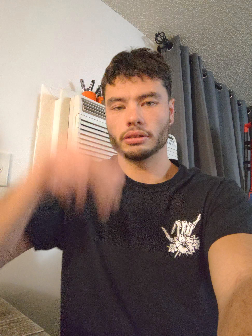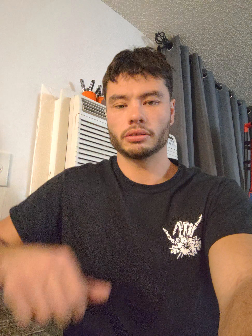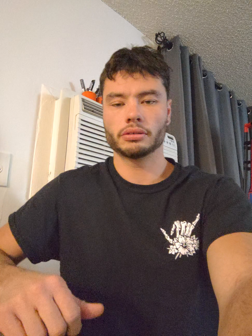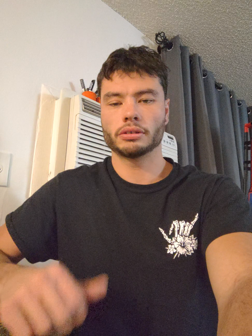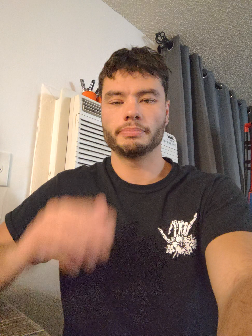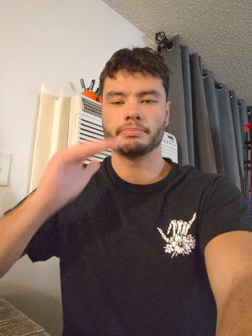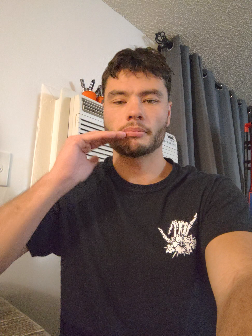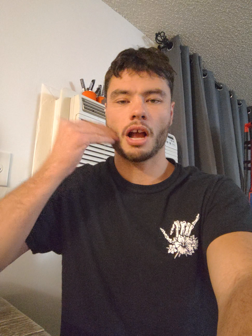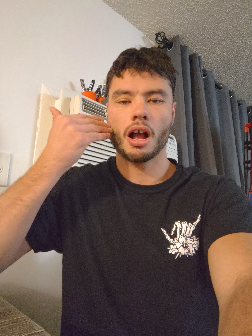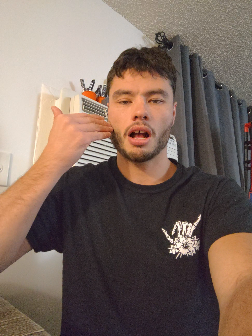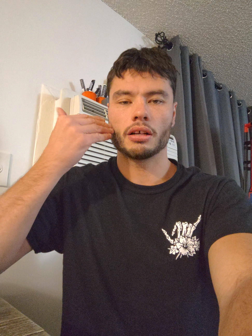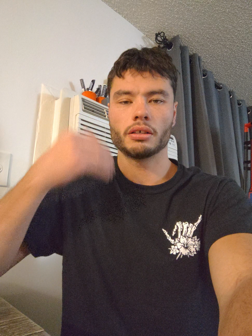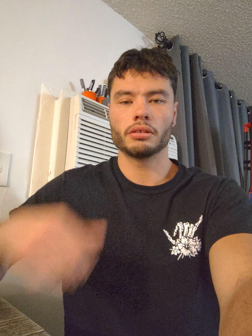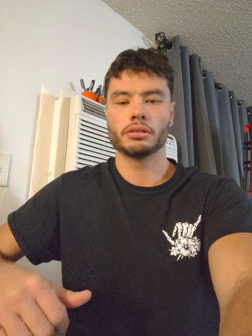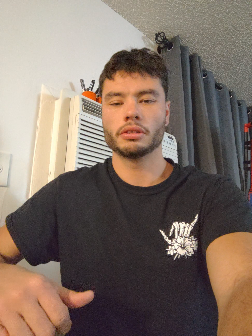smile